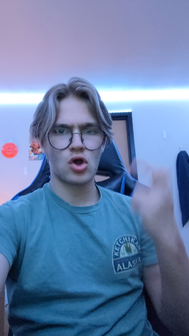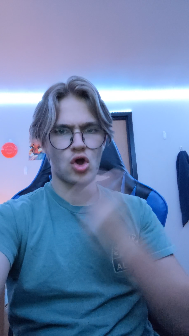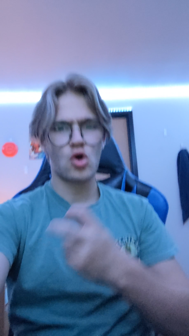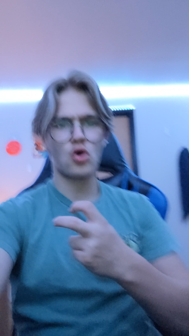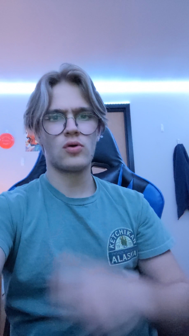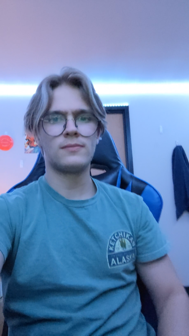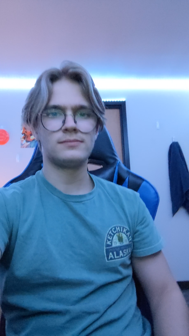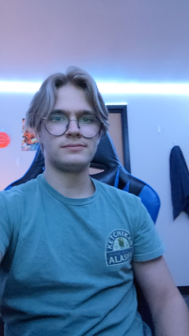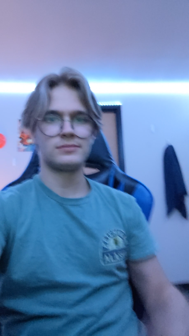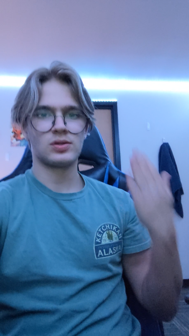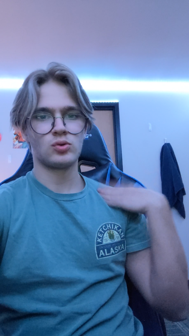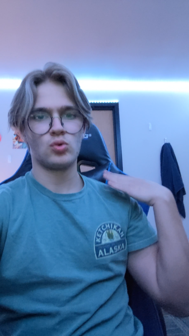shoulder